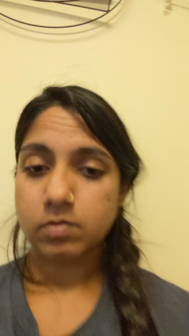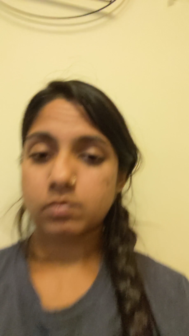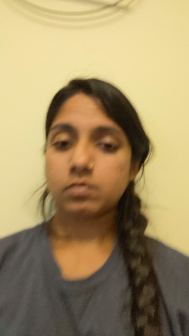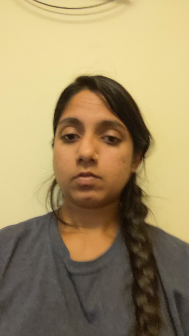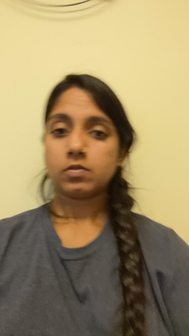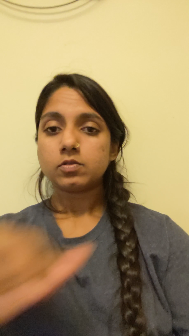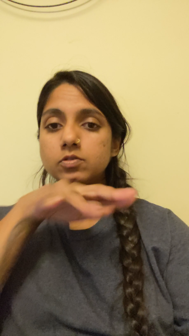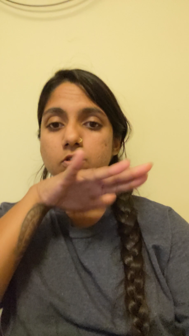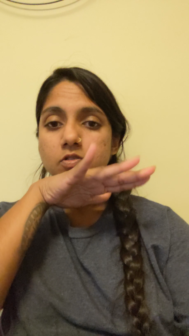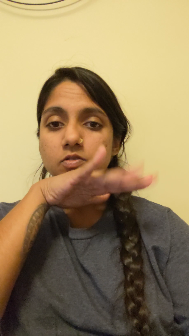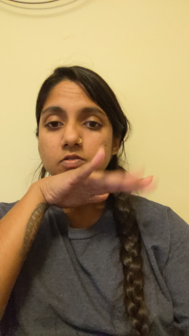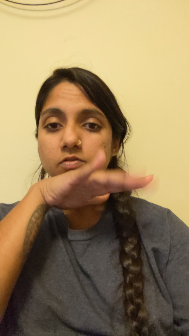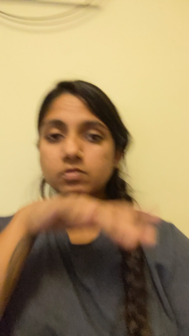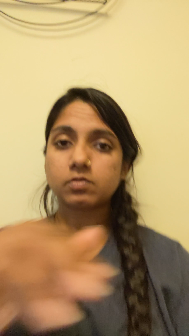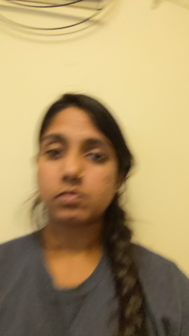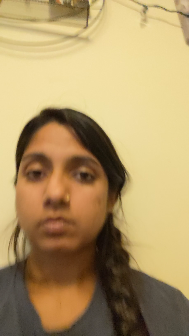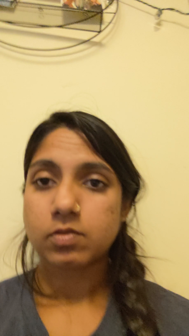naughty